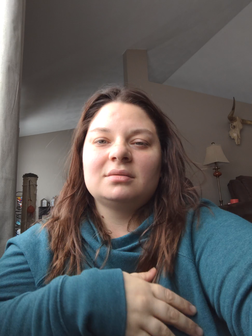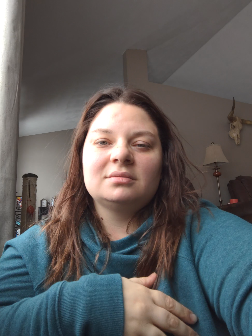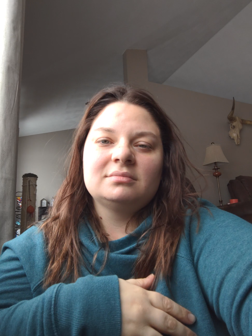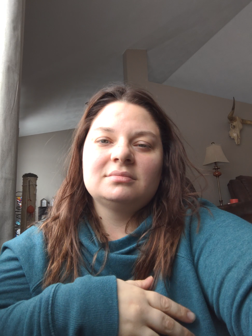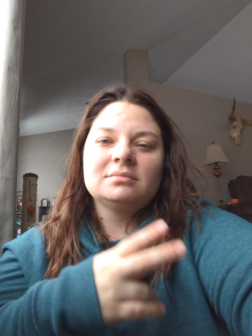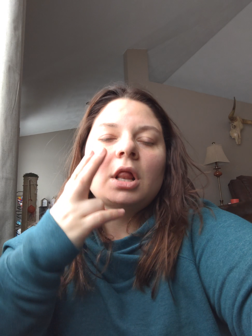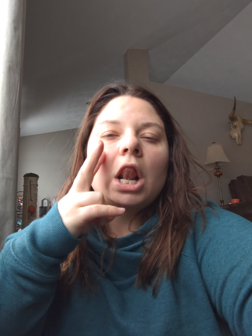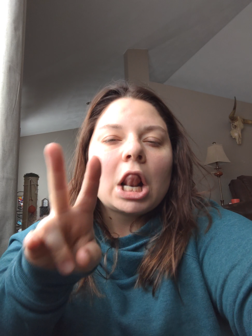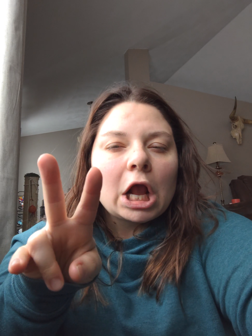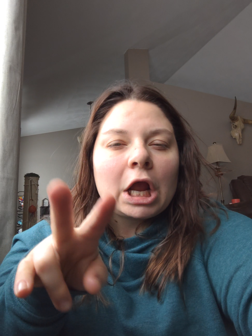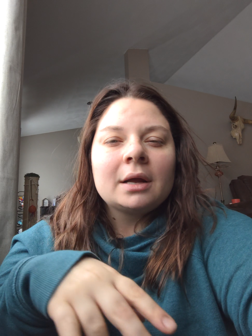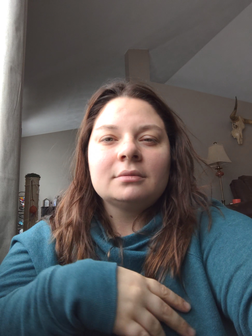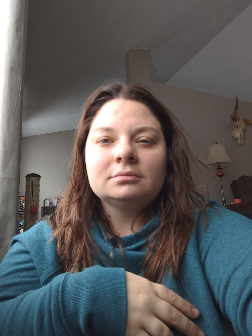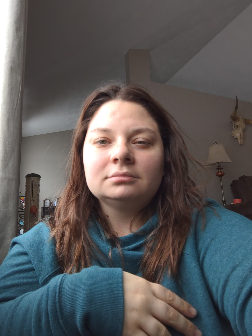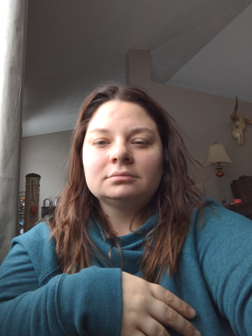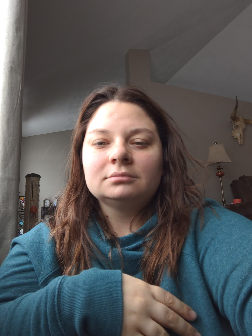look